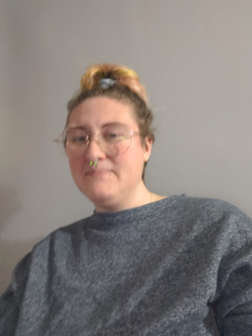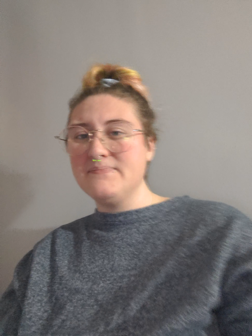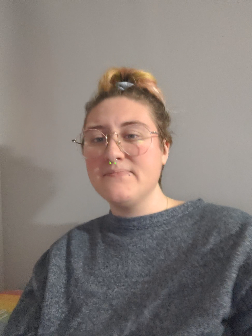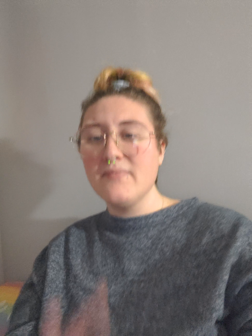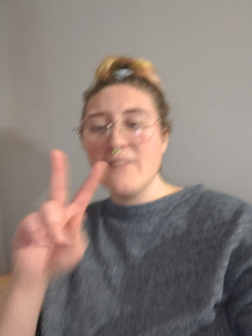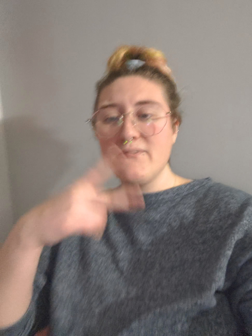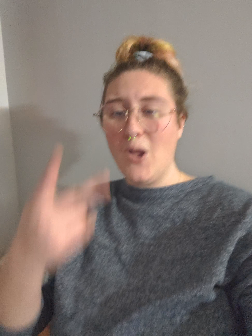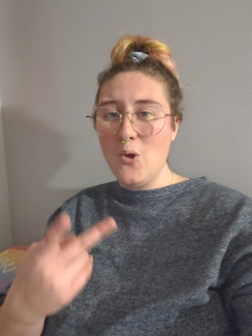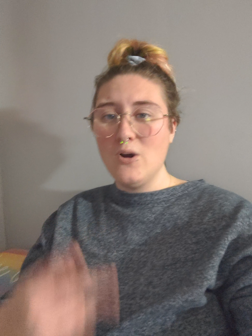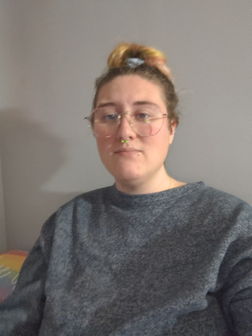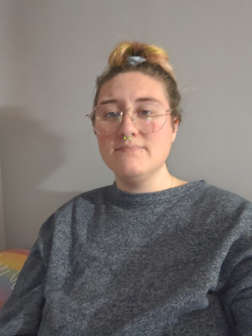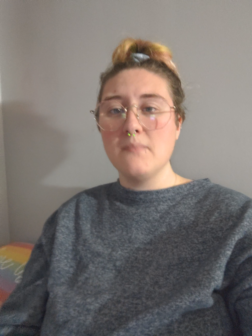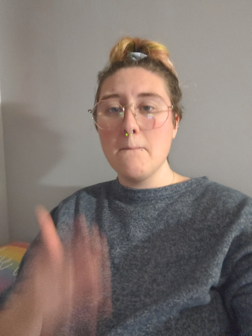fall